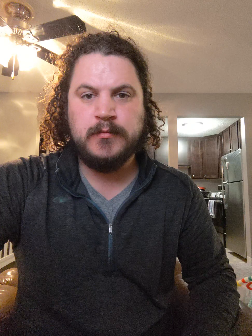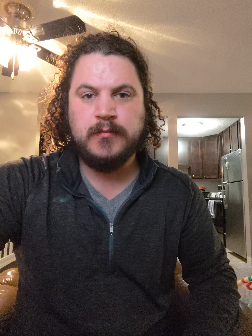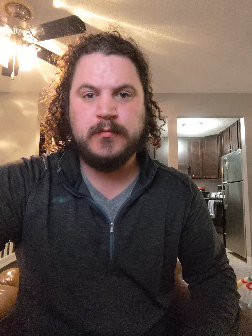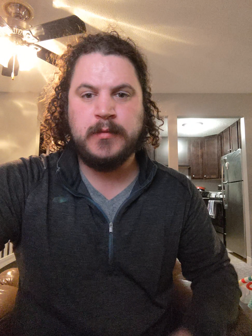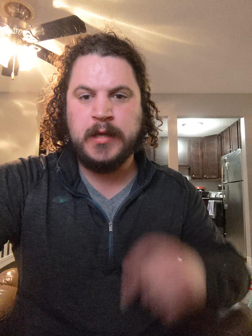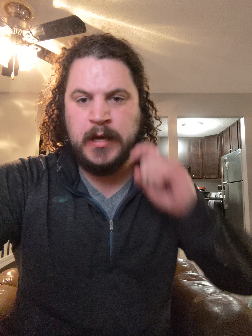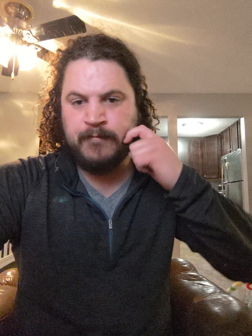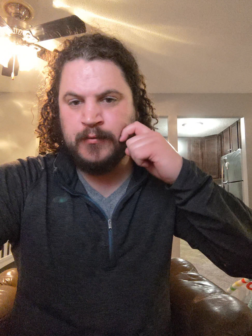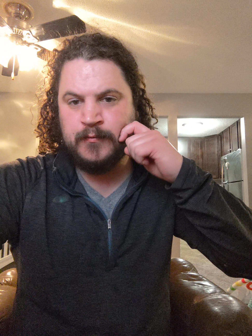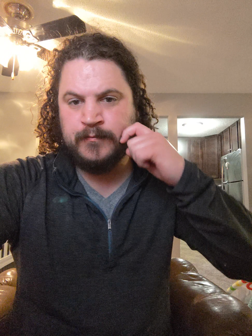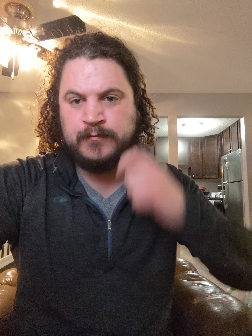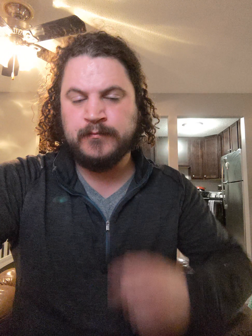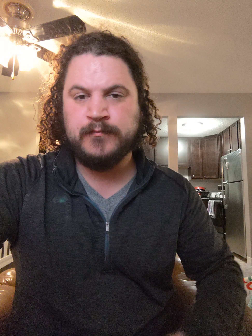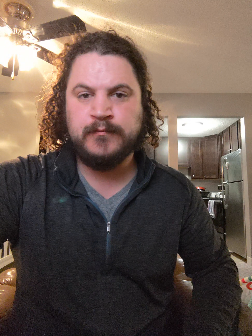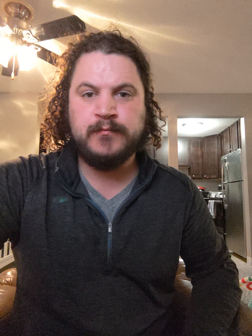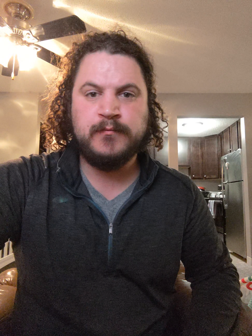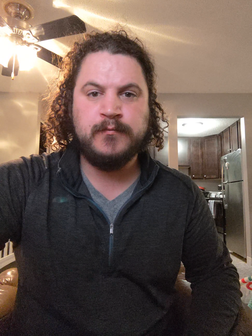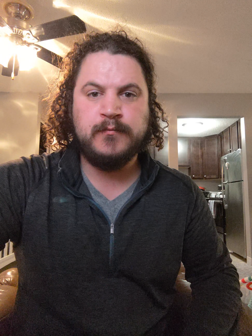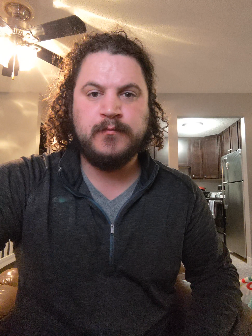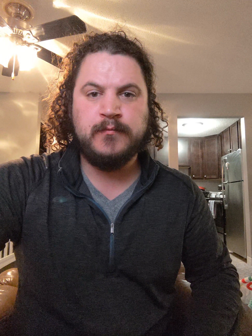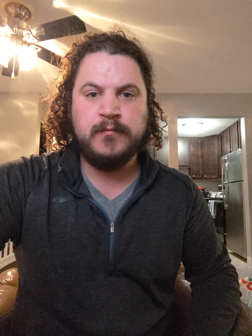apple